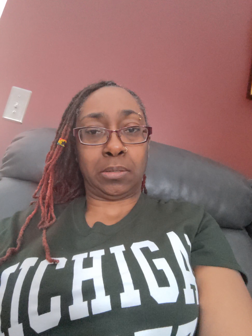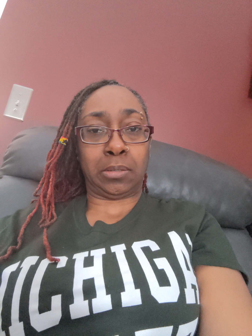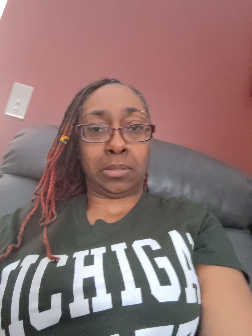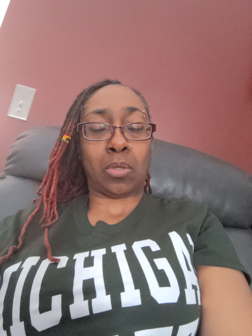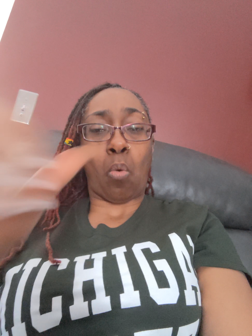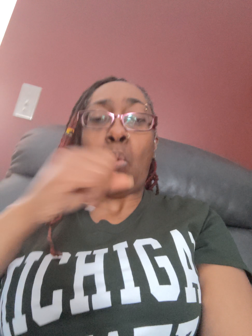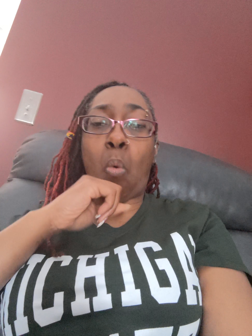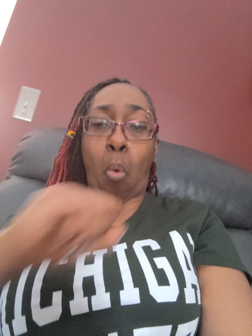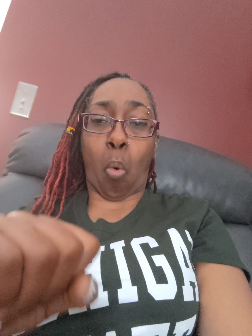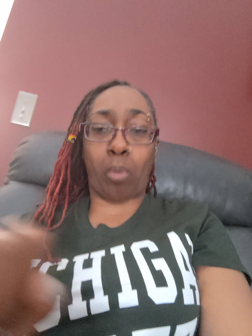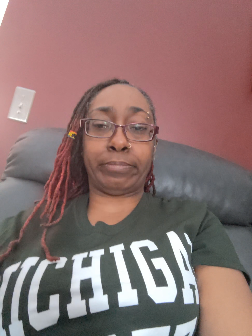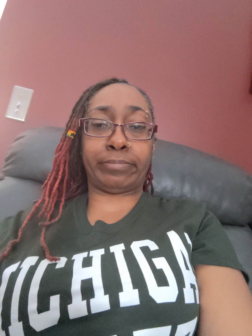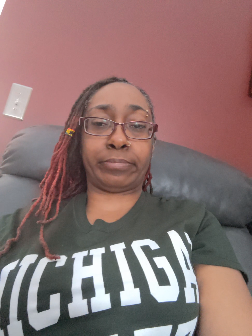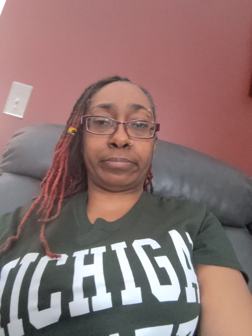old